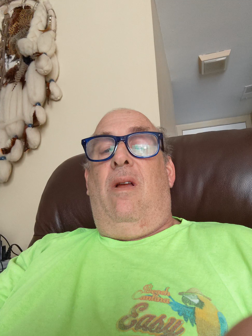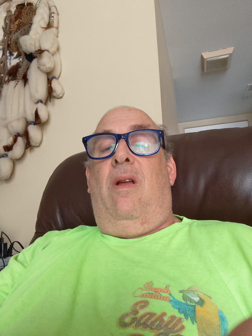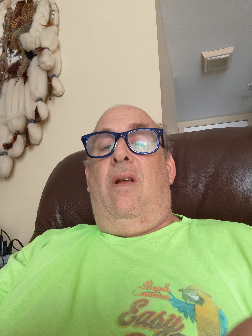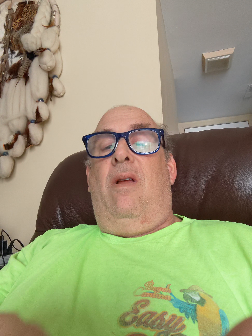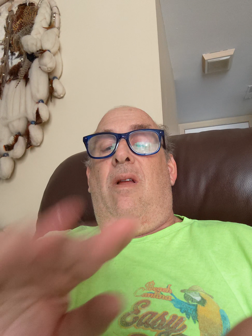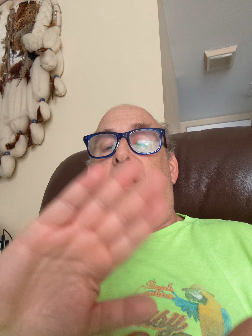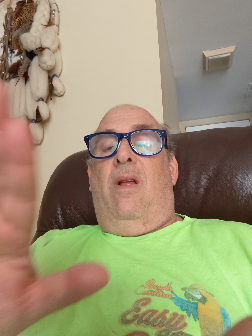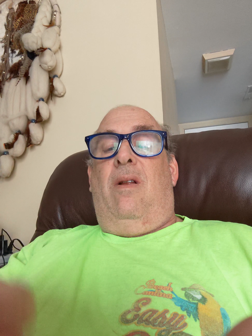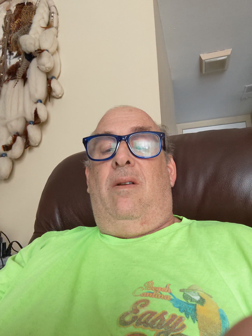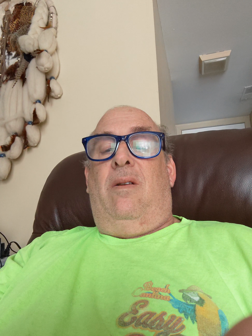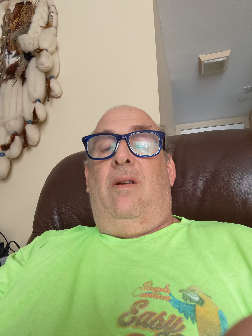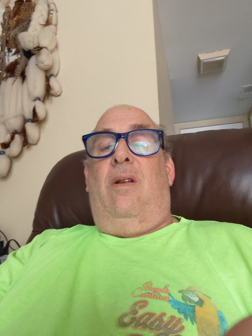clean